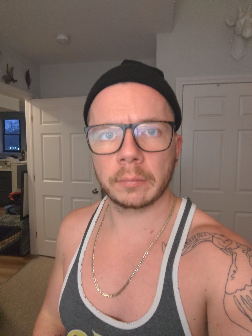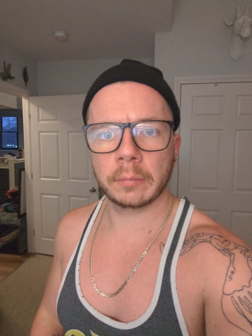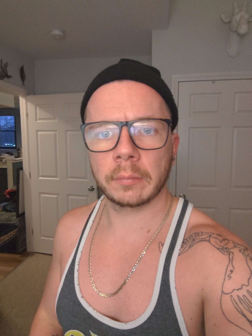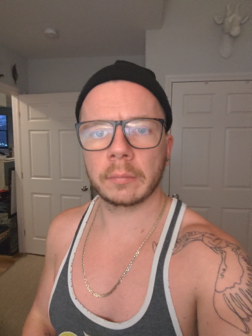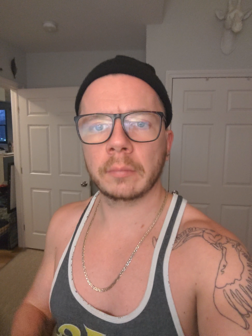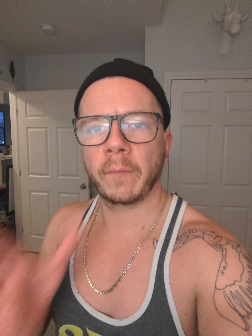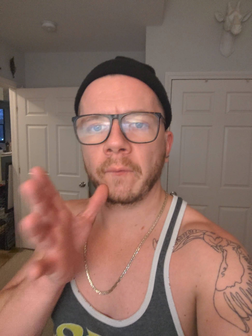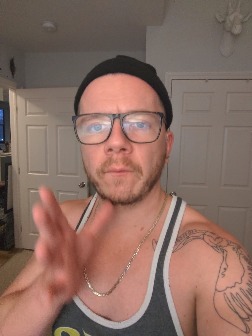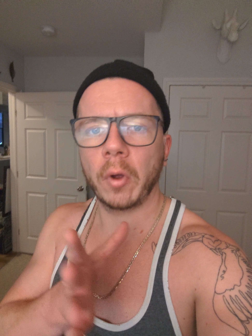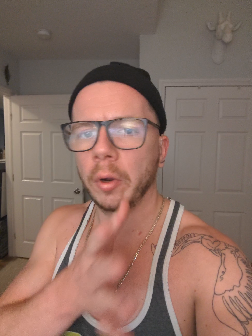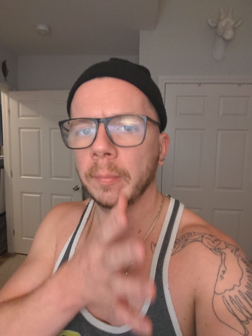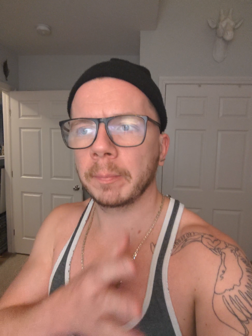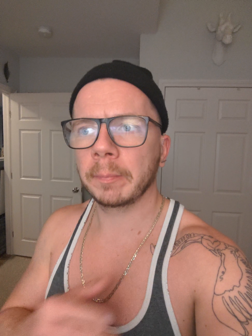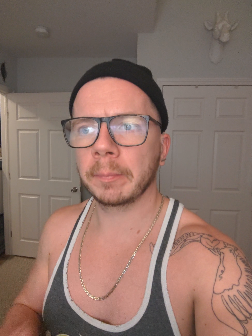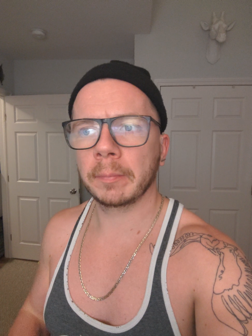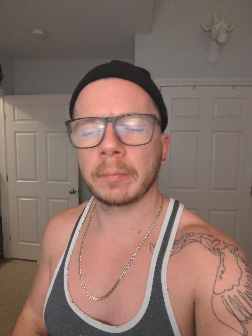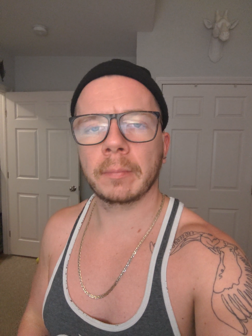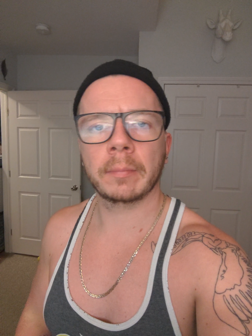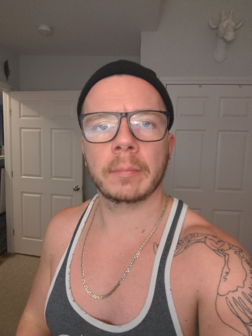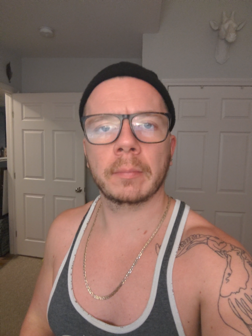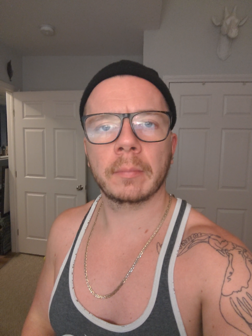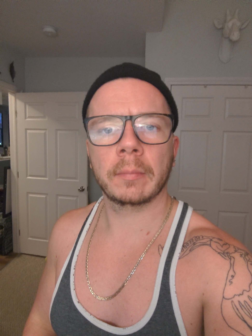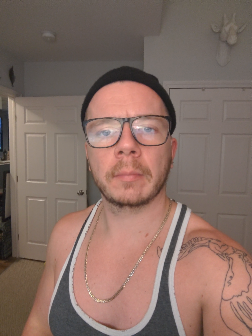farm